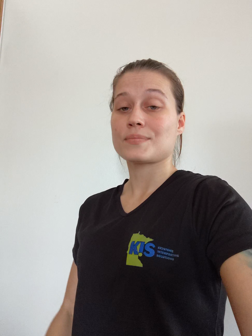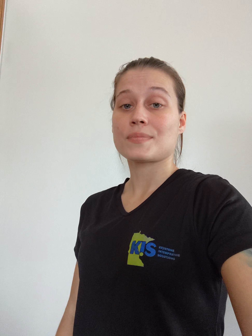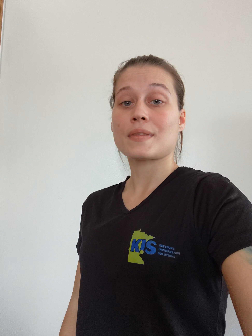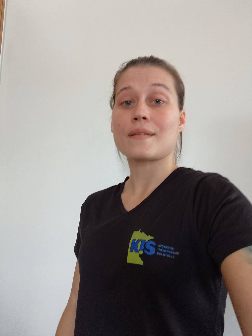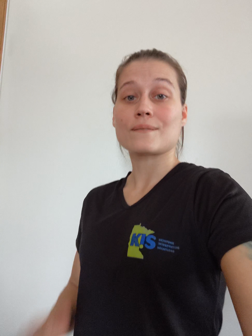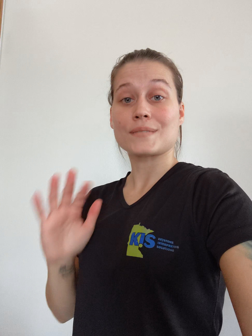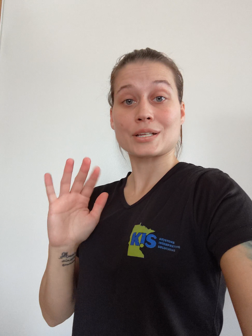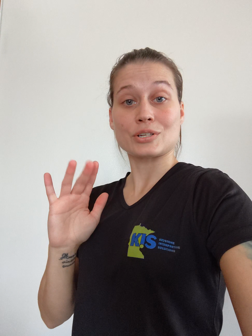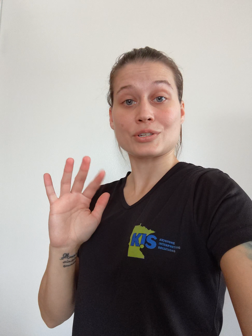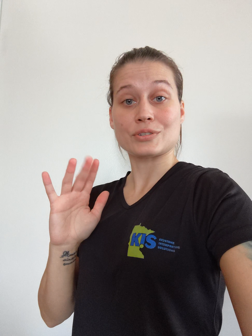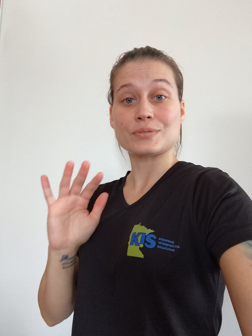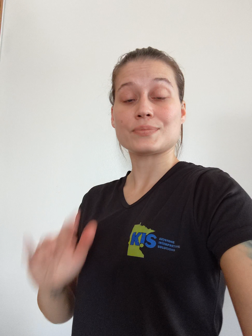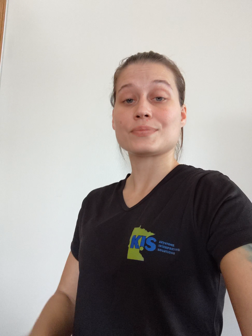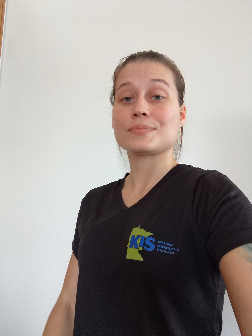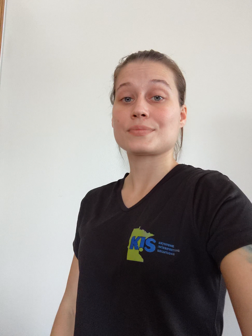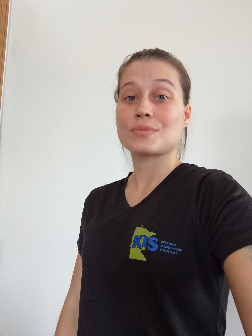finger